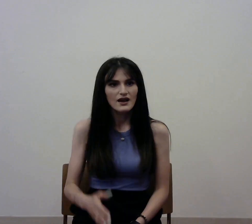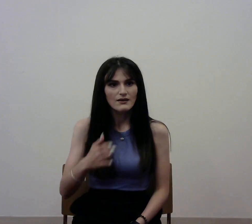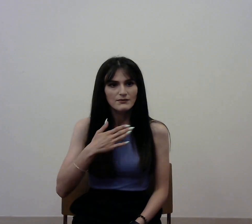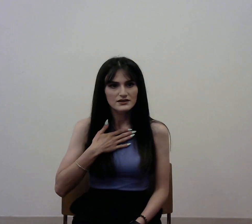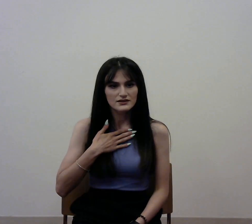mən